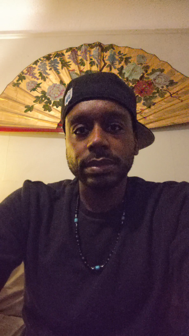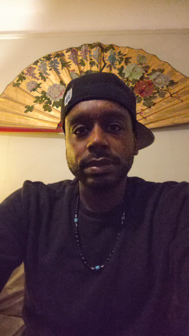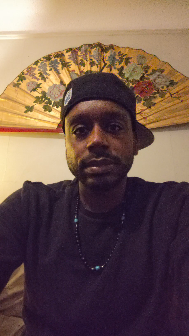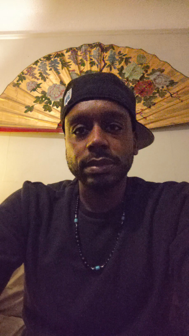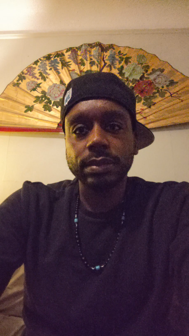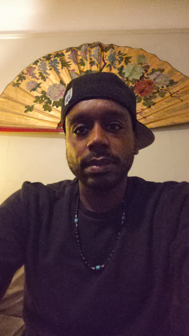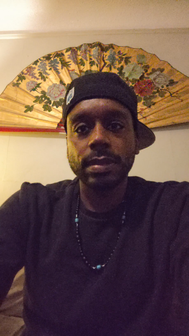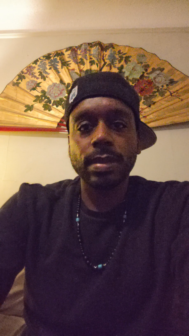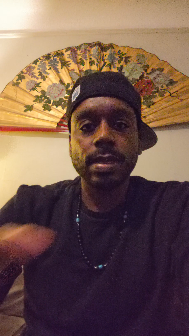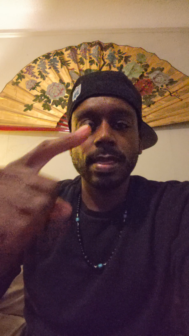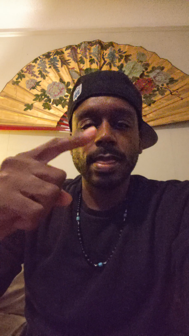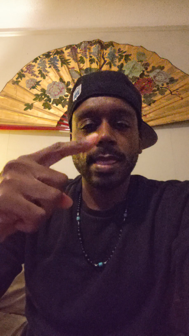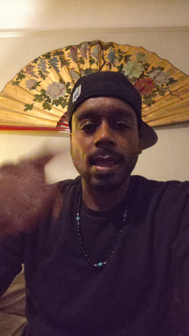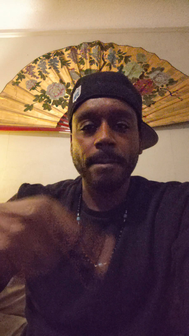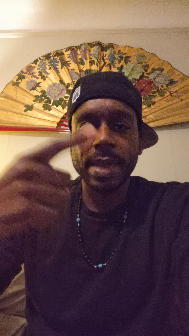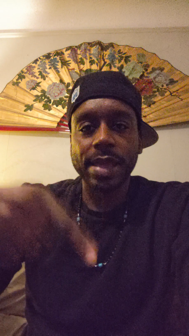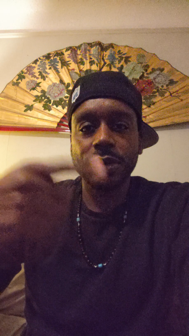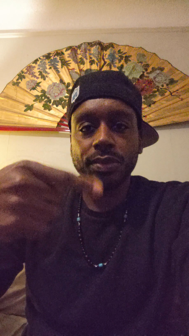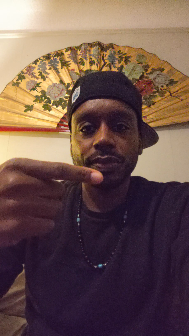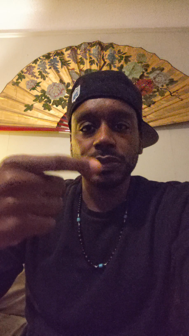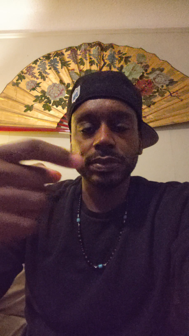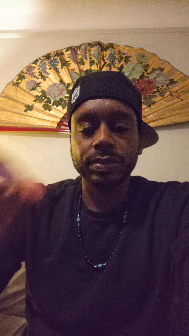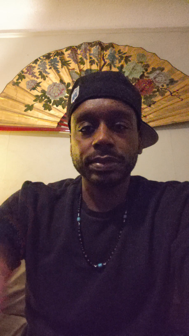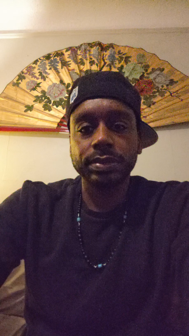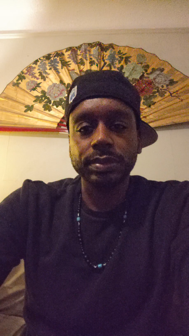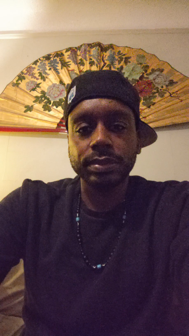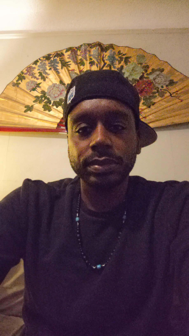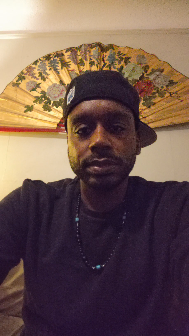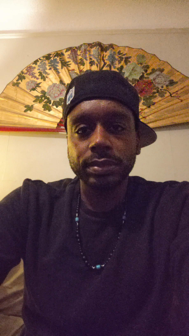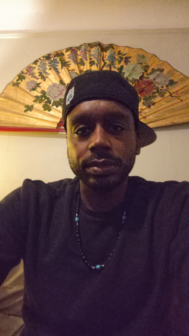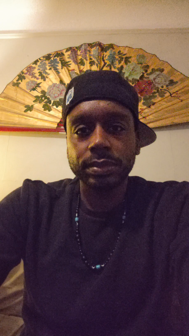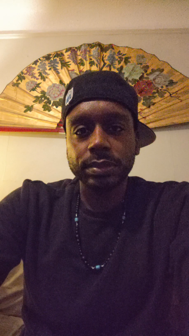about